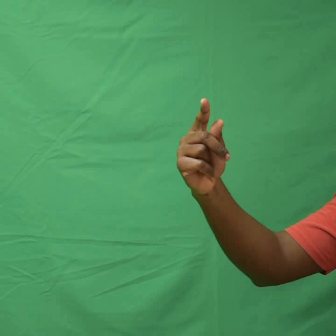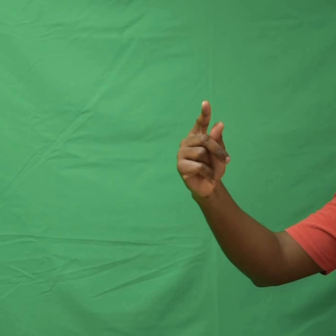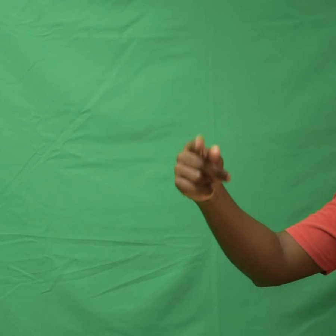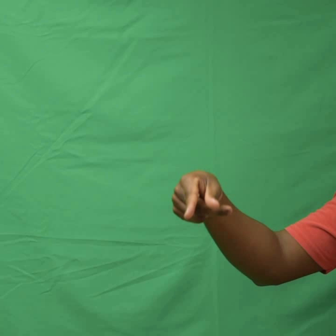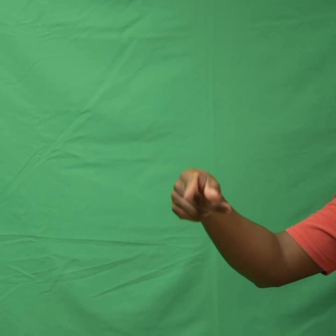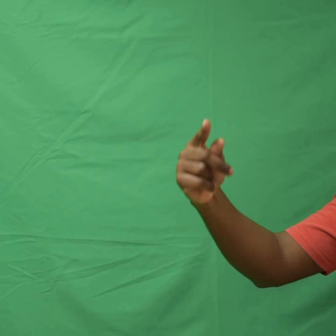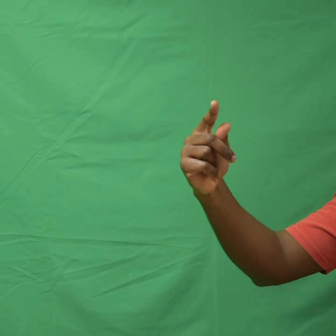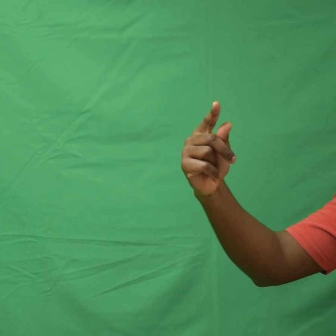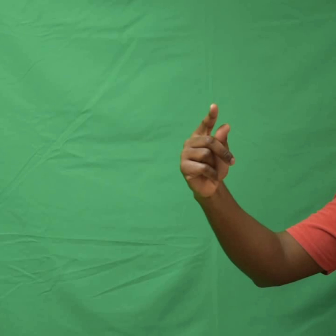K